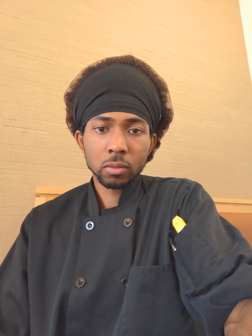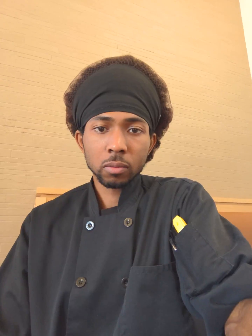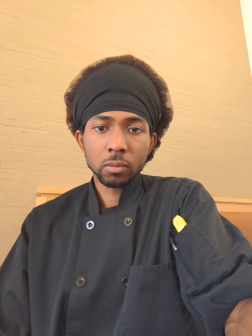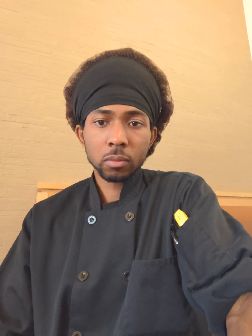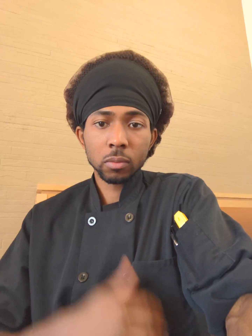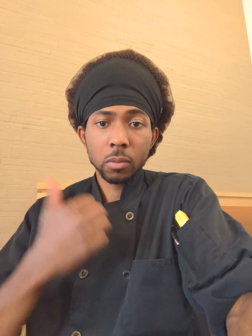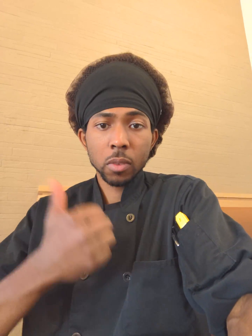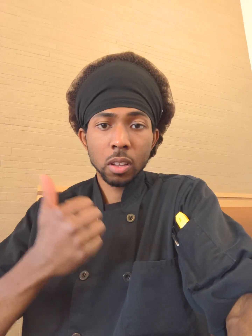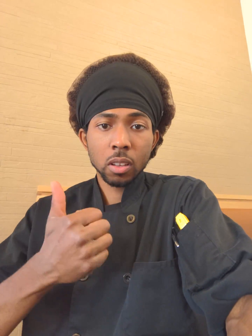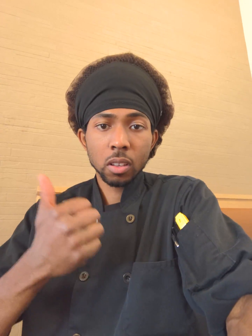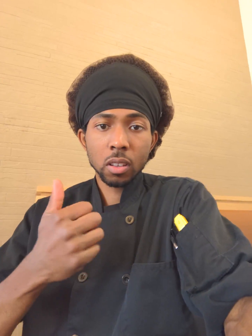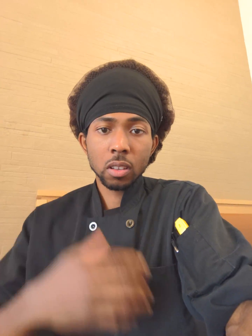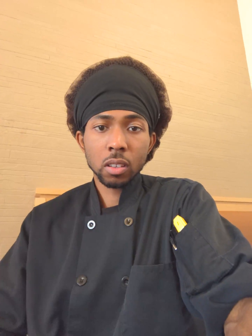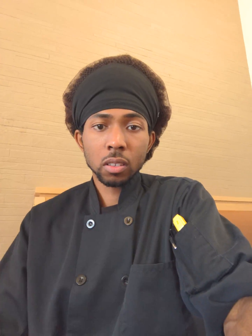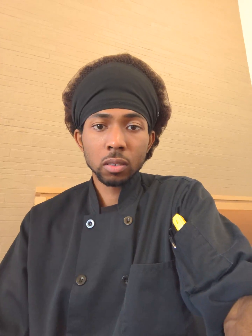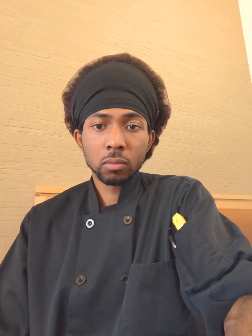help